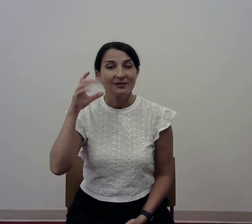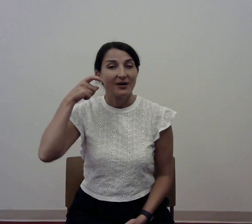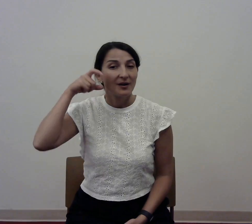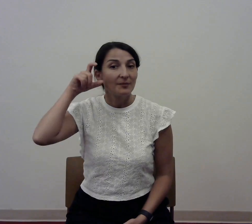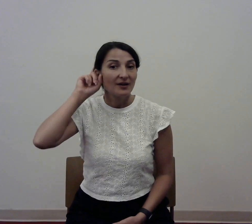aparat